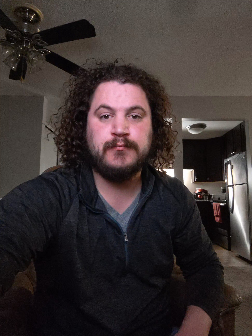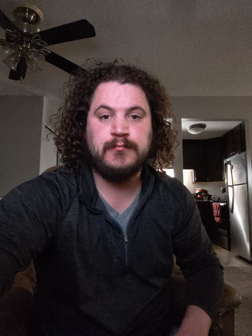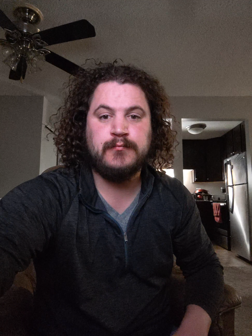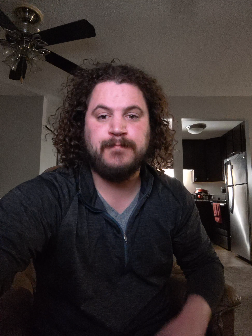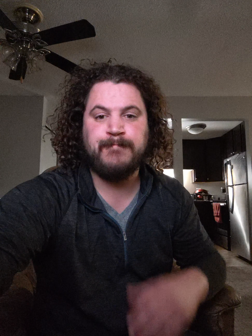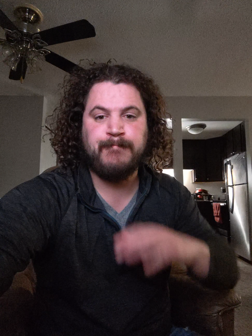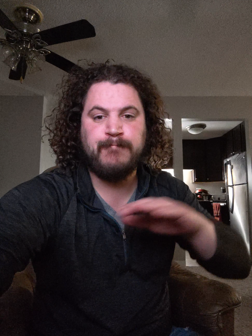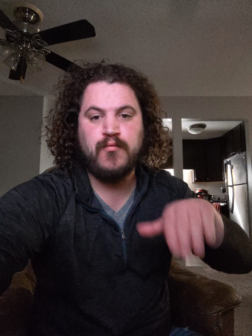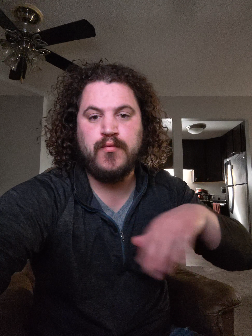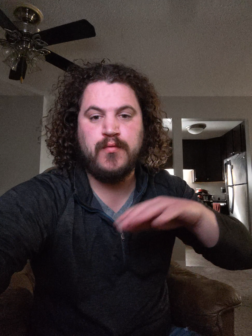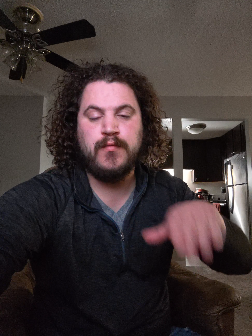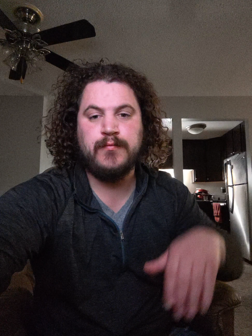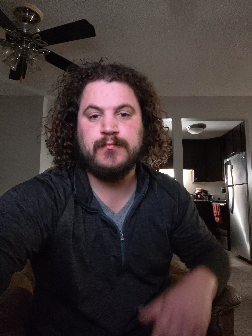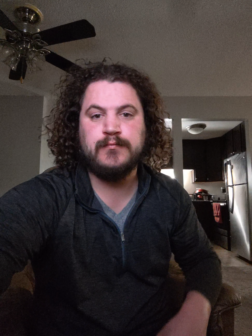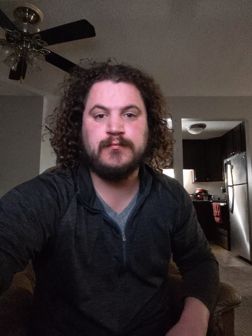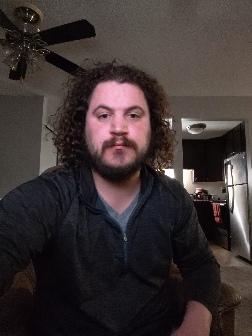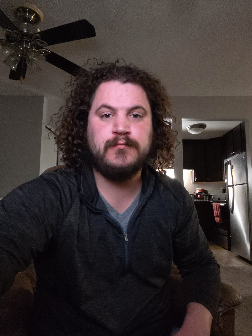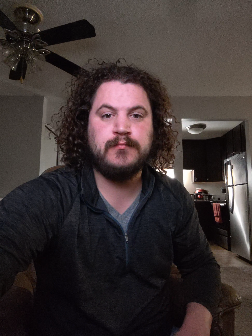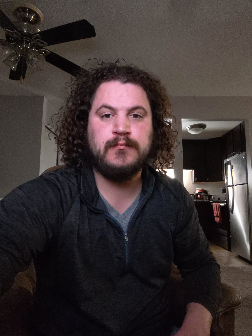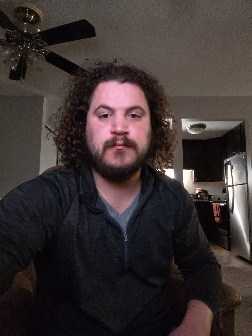pool